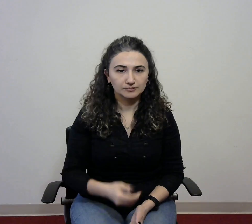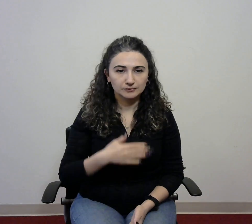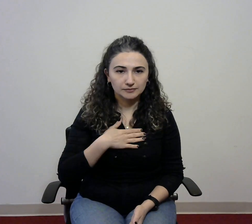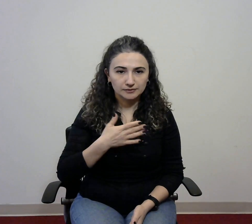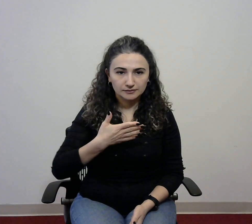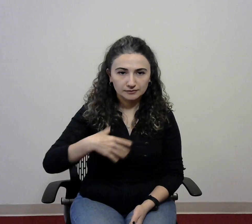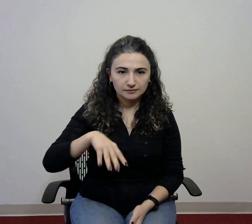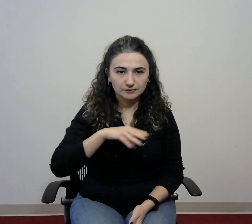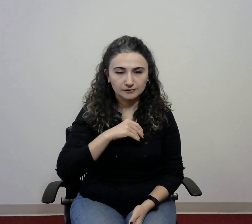biz